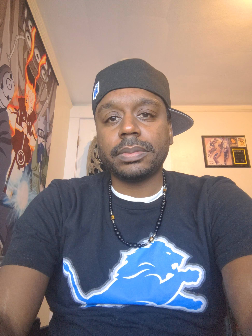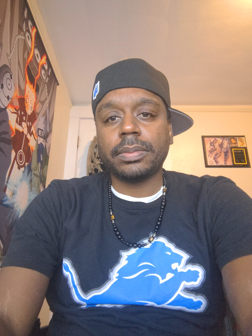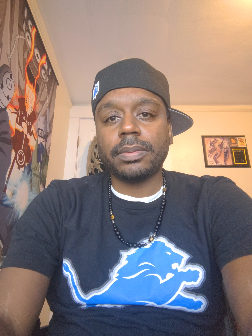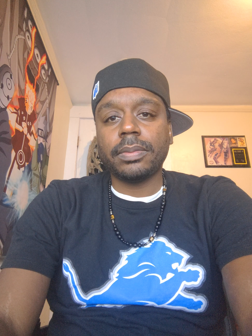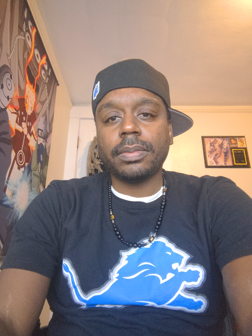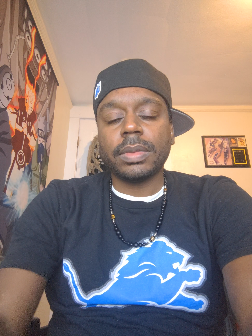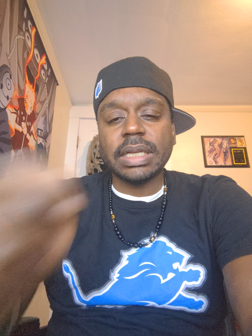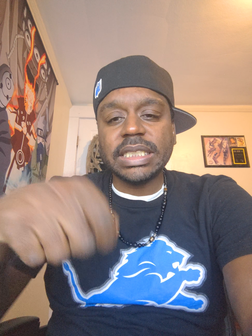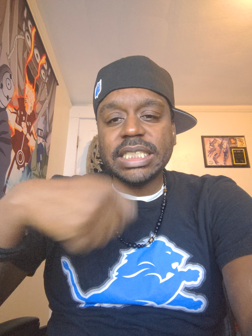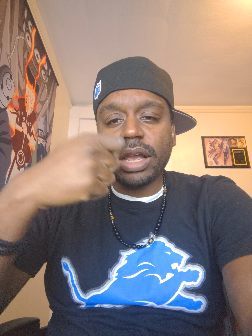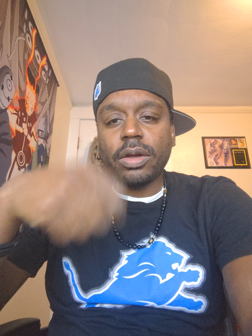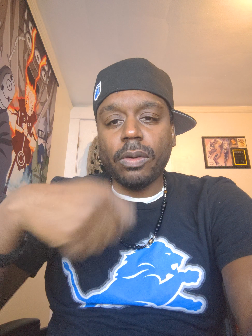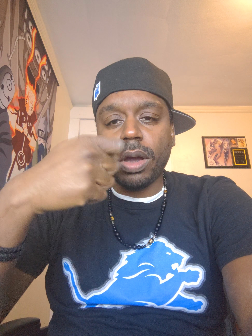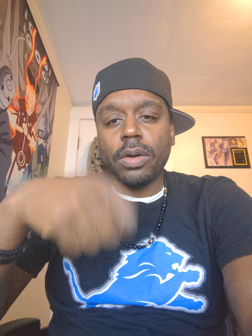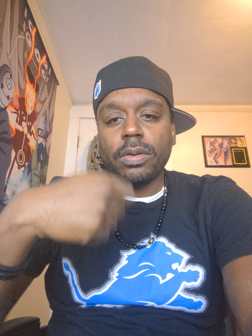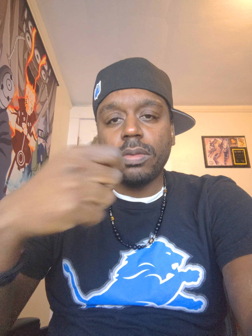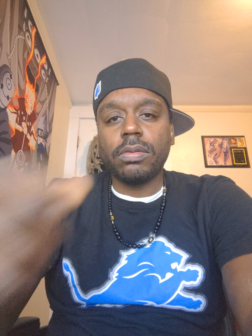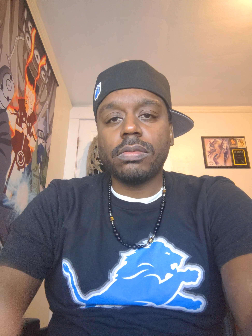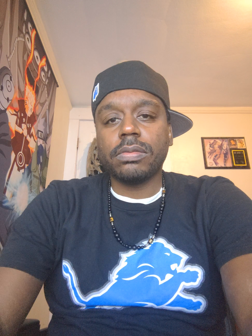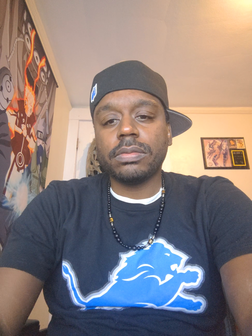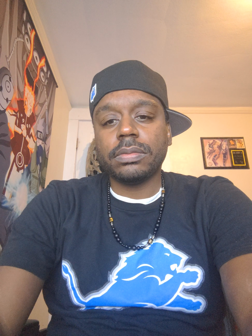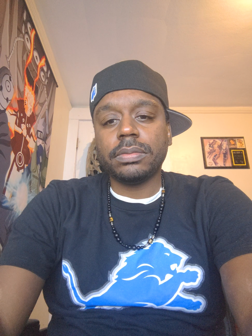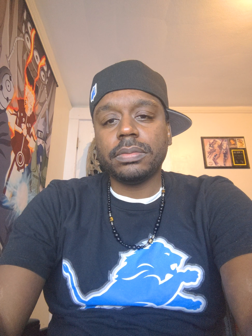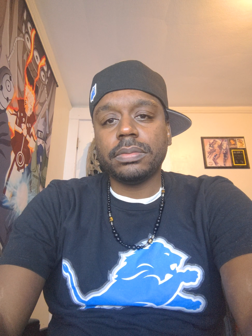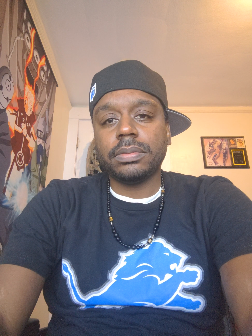cereal